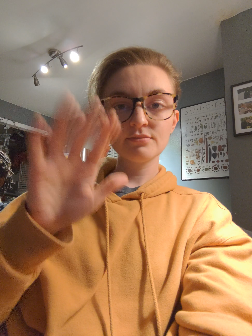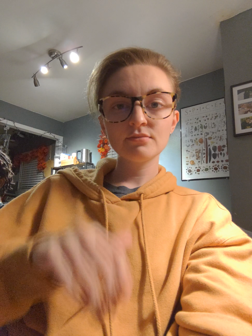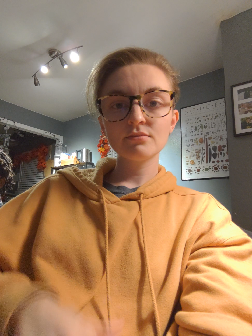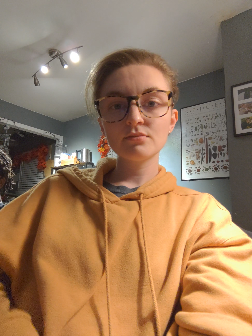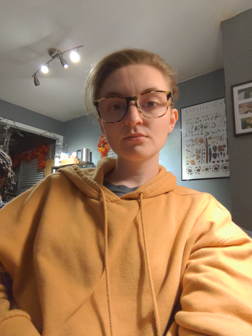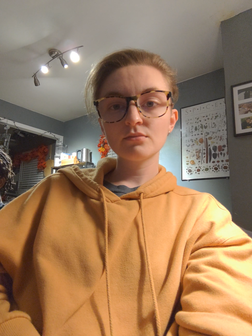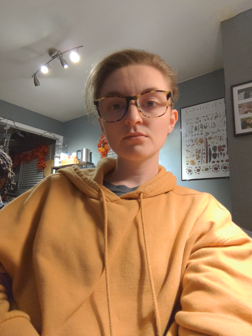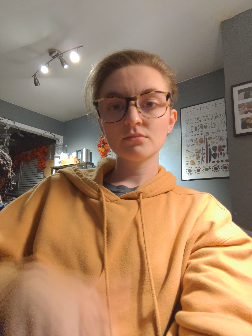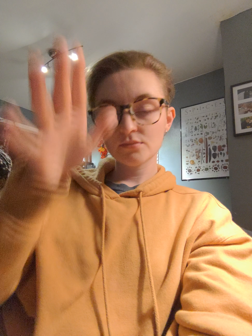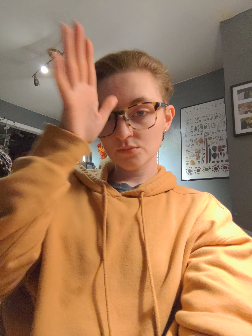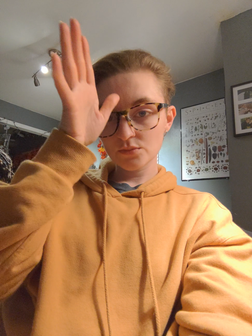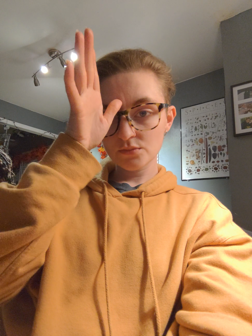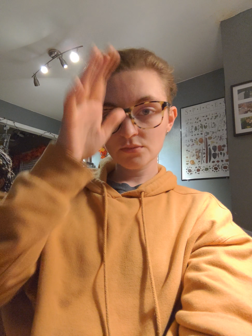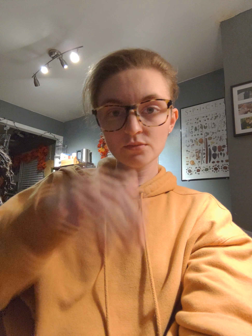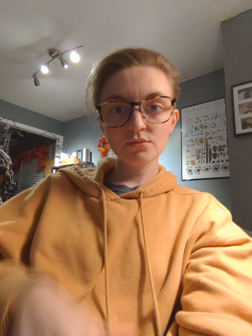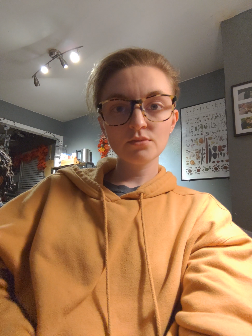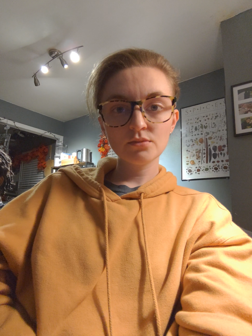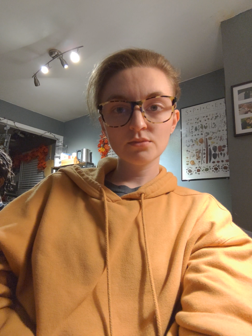daddy